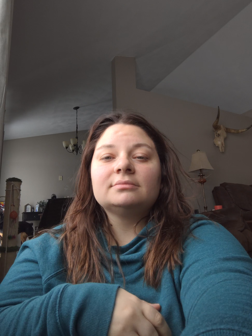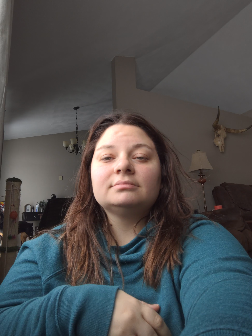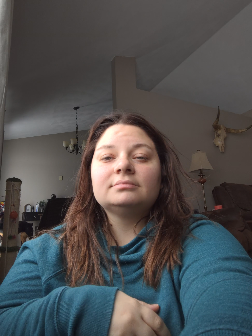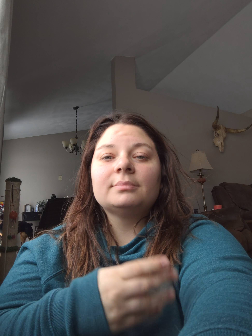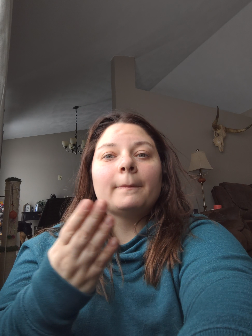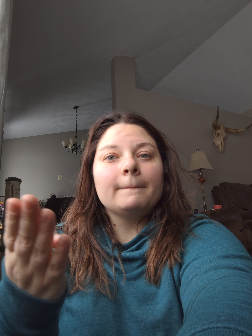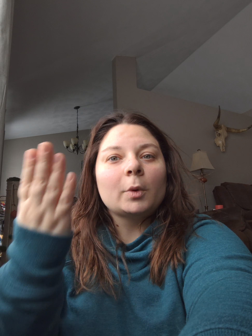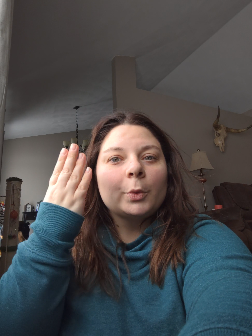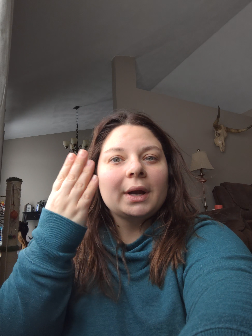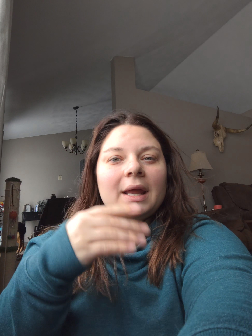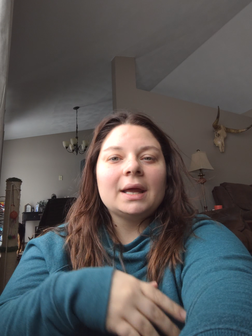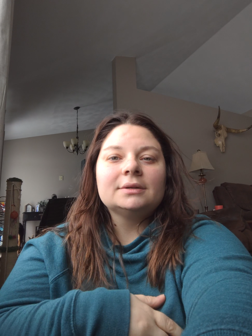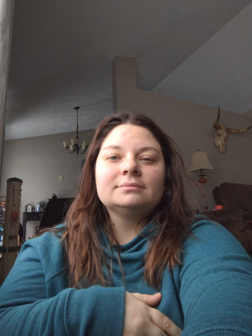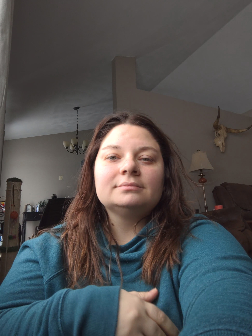morning